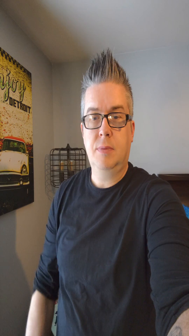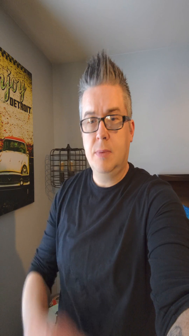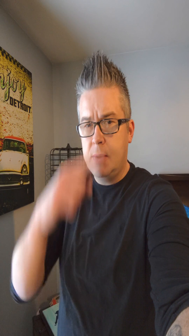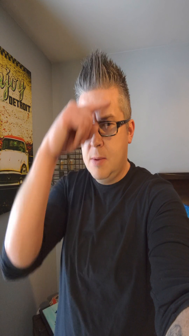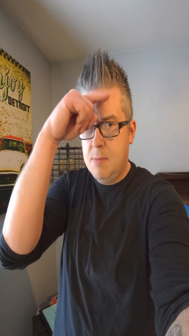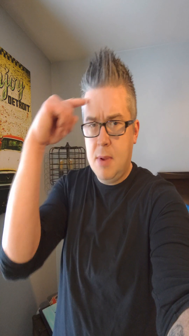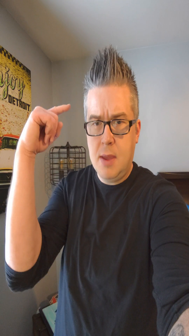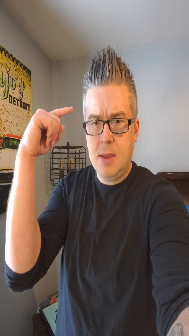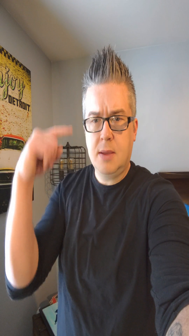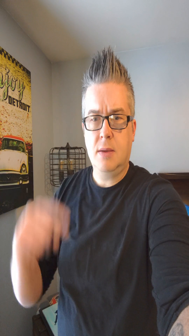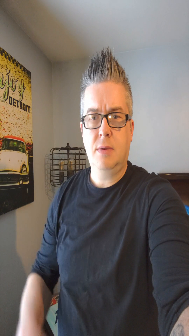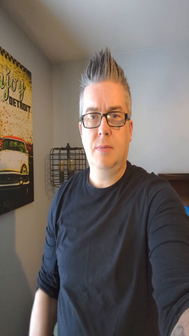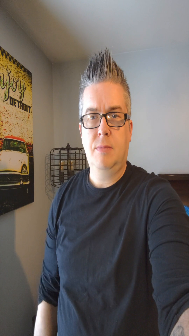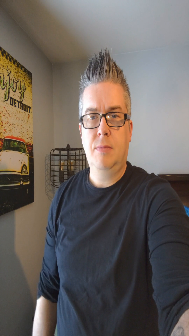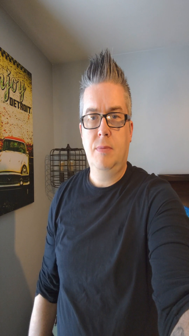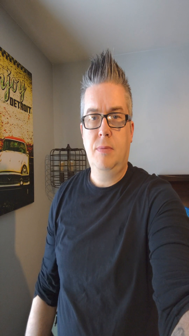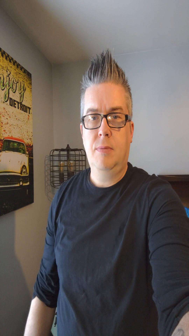black